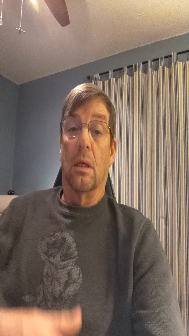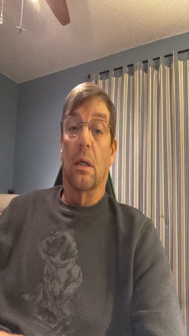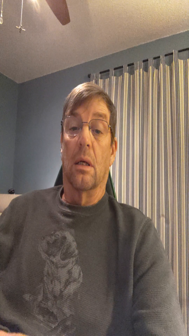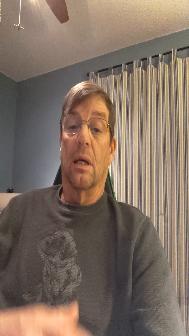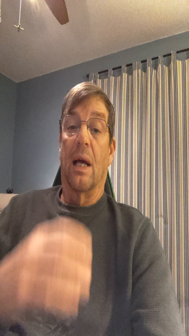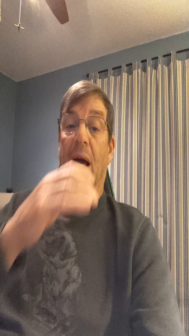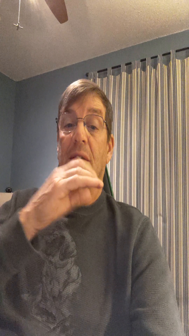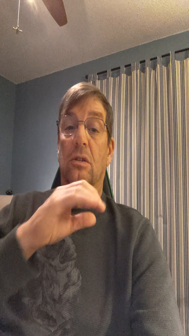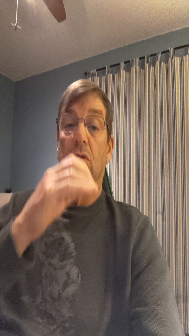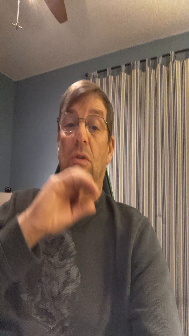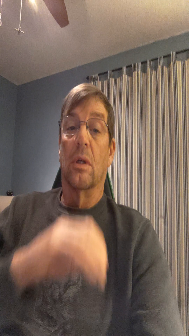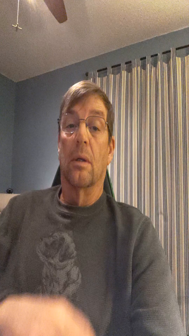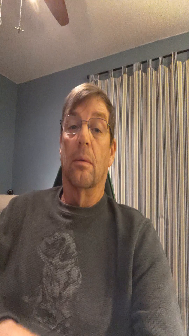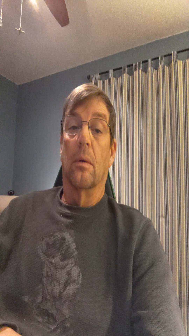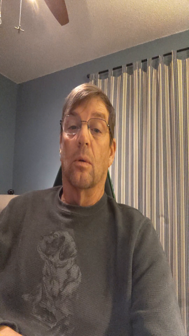ice cream